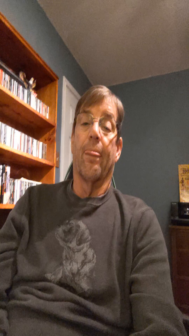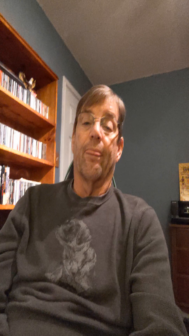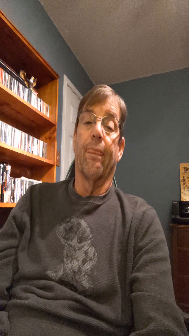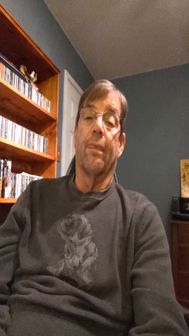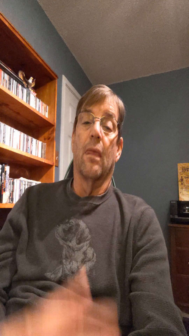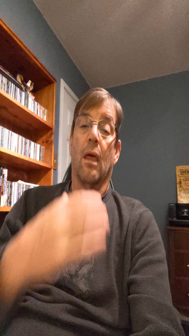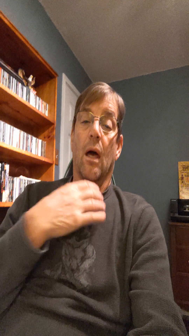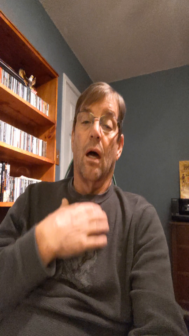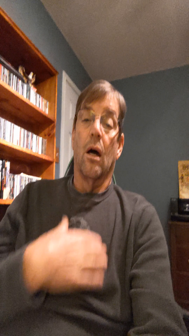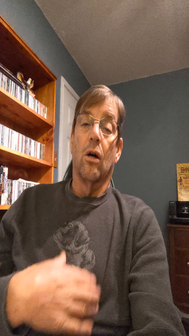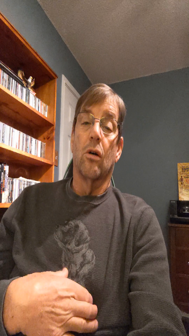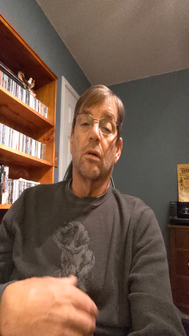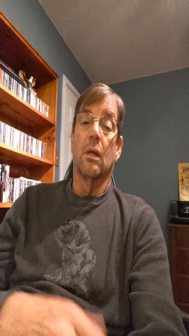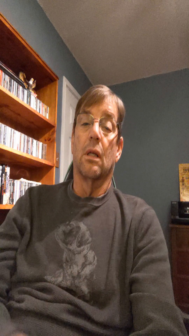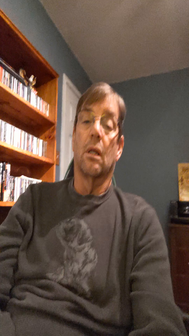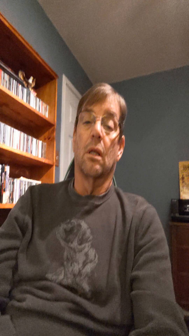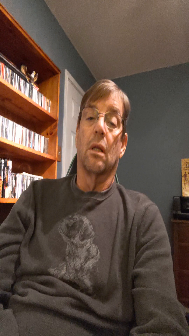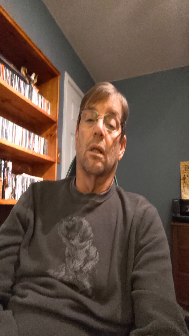hungry